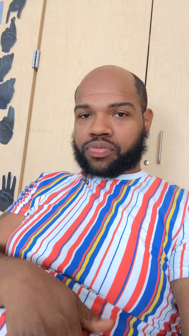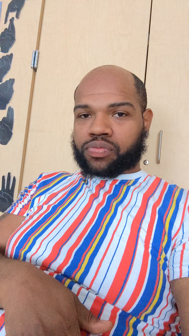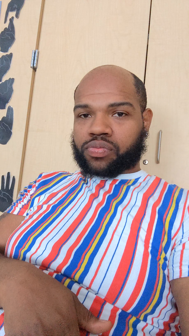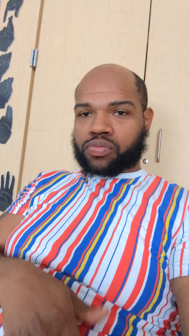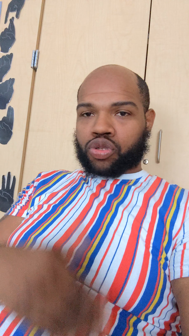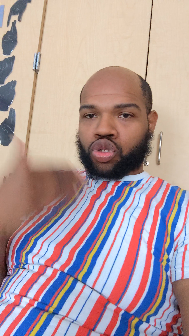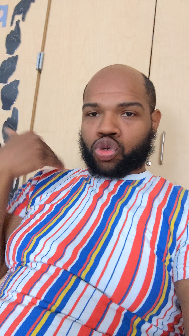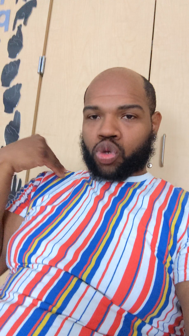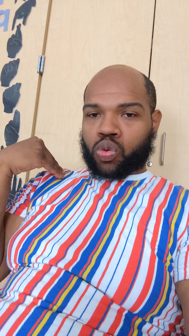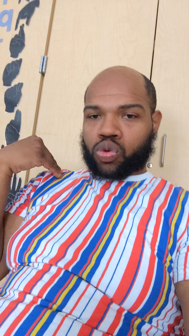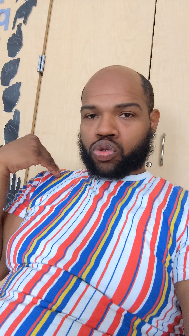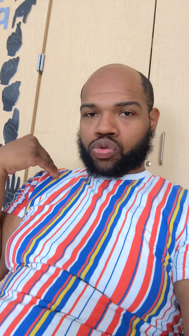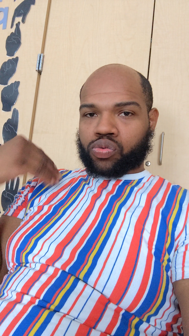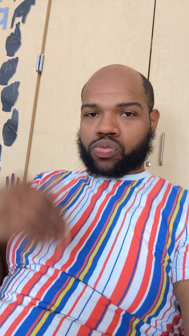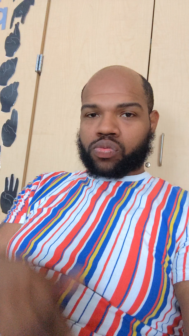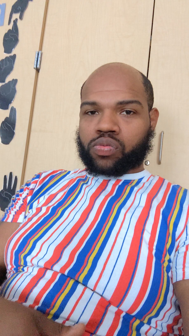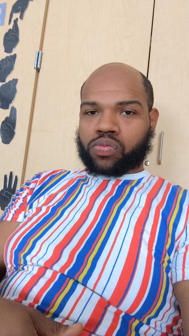shoulder